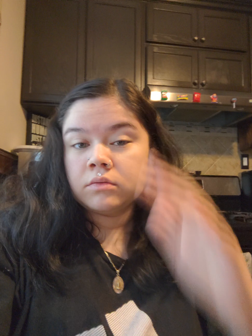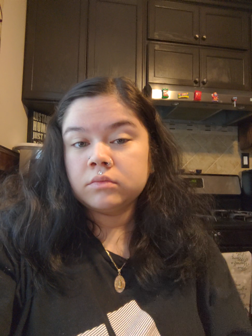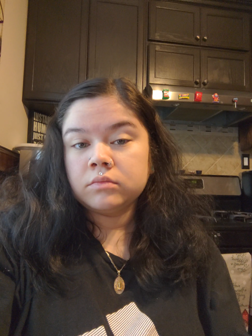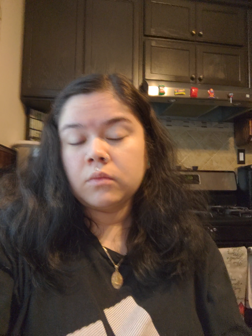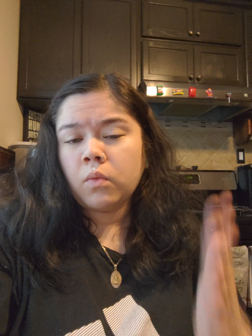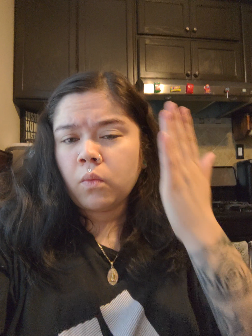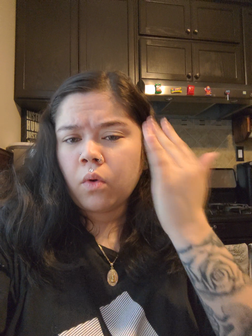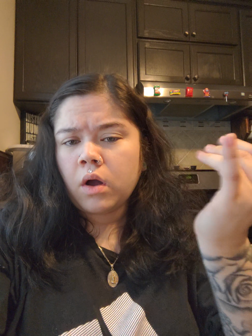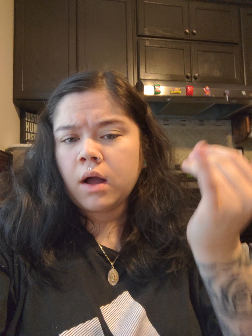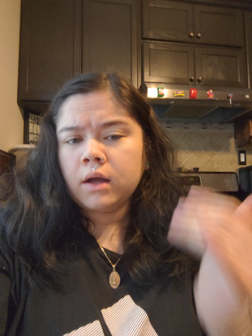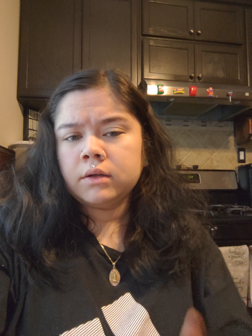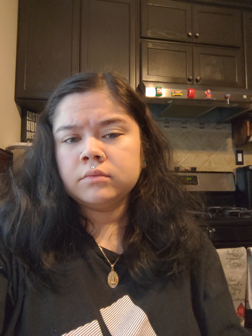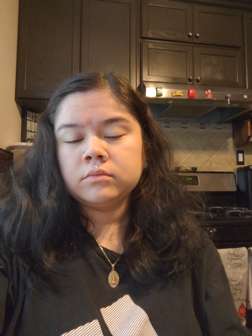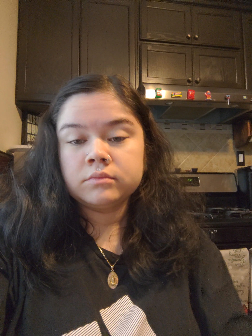why